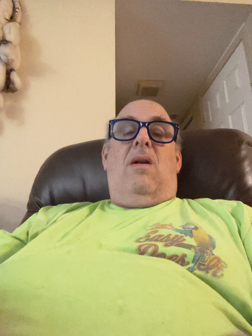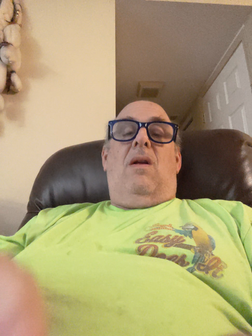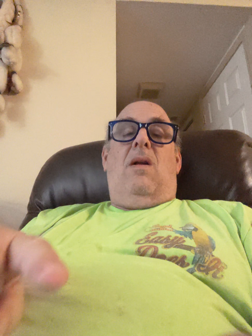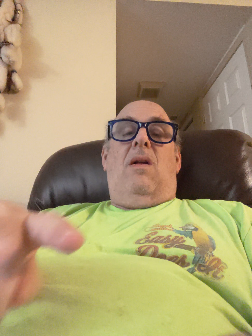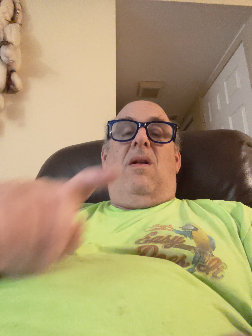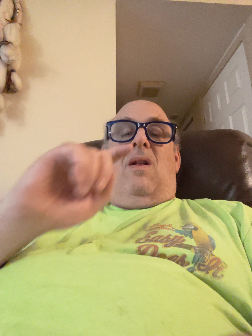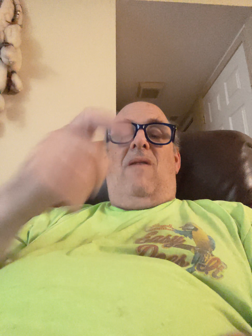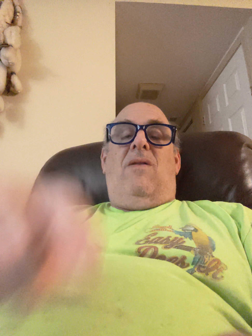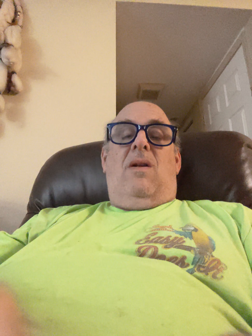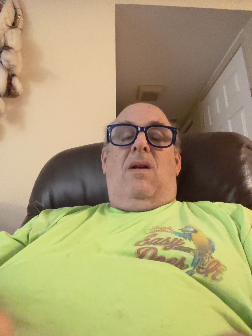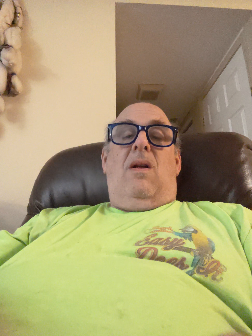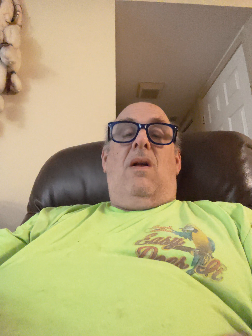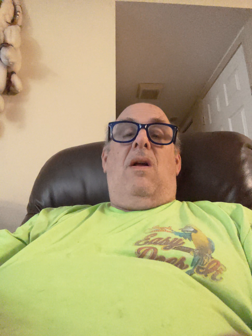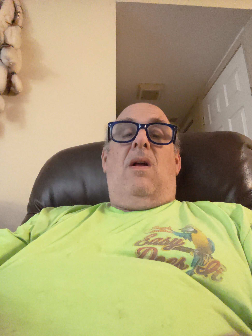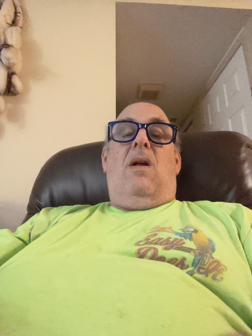gift